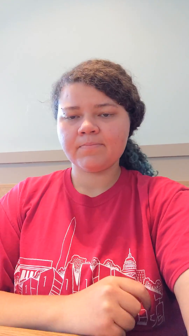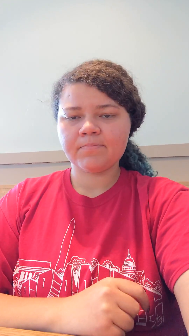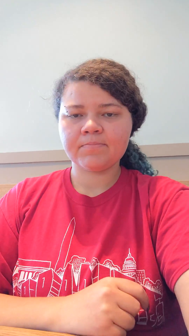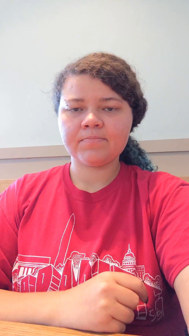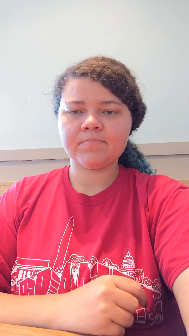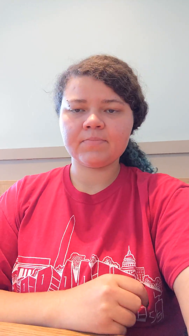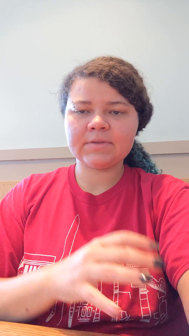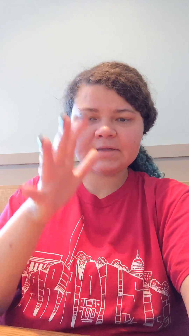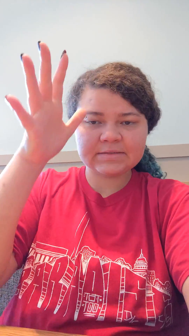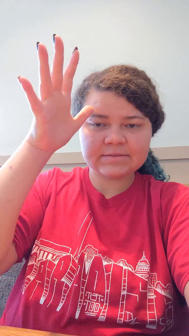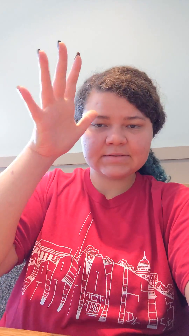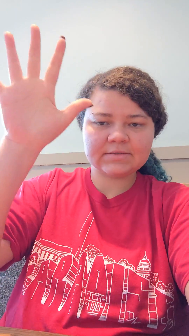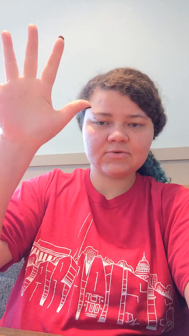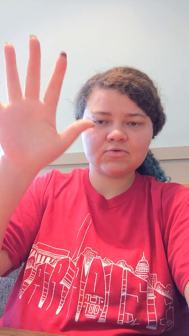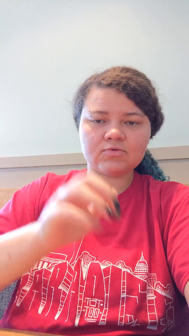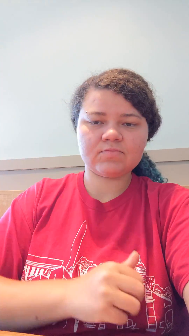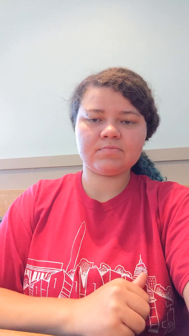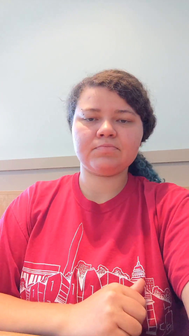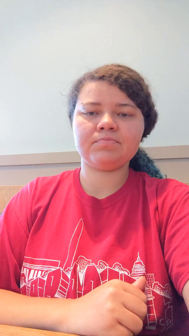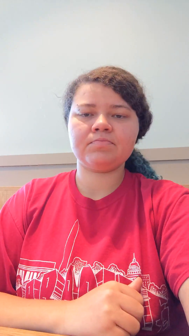deer